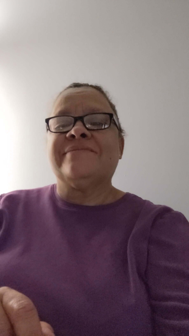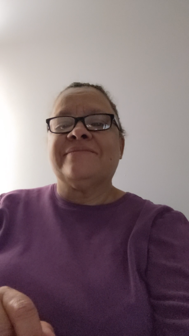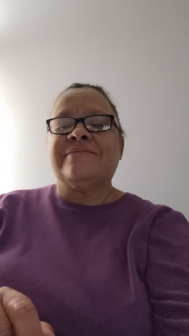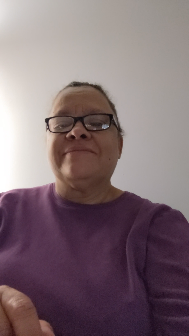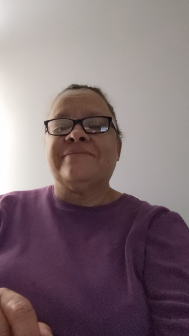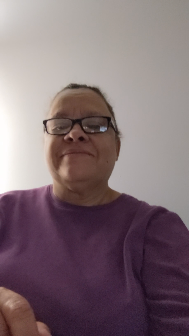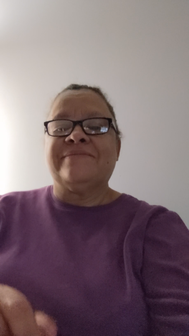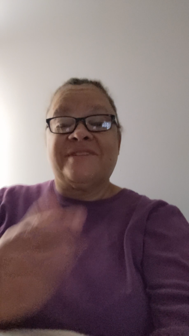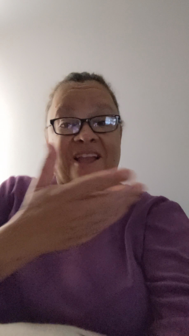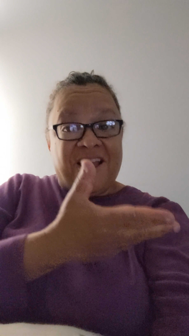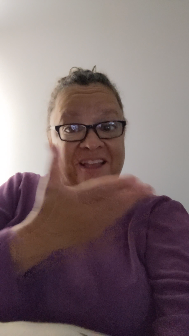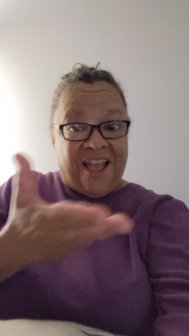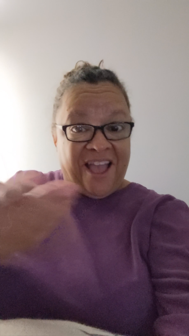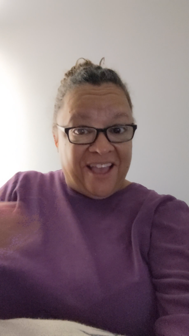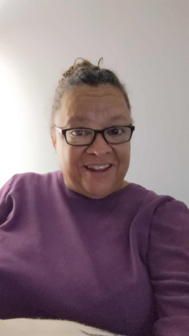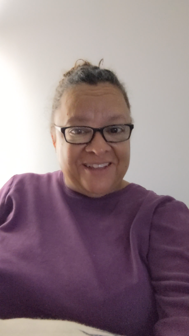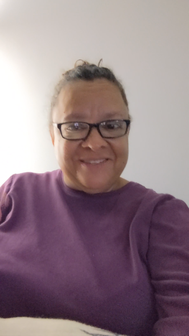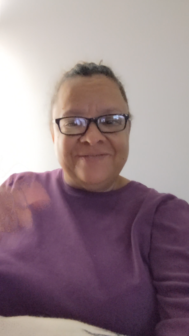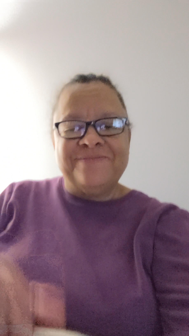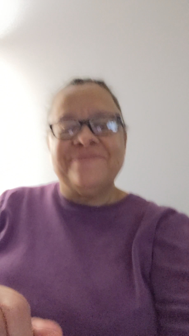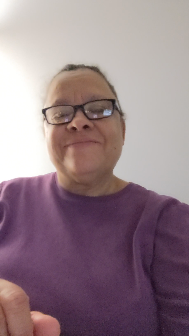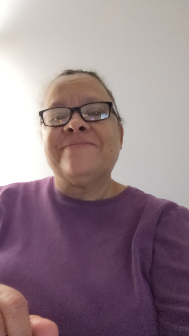carry